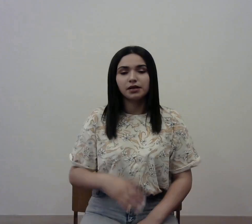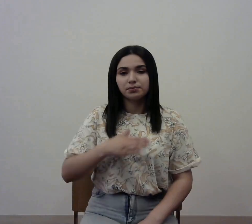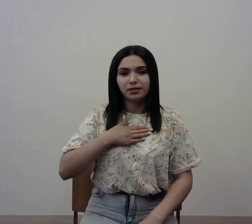mən